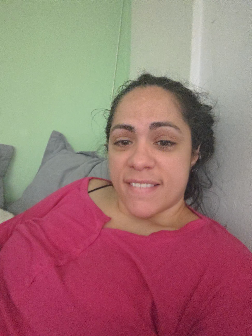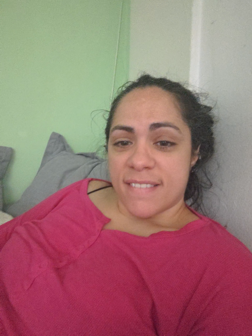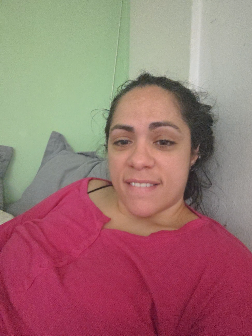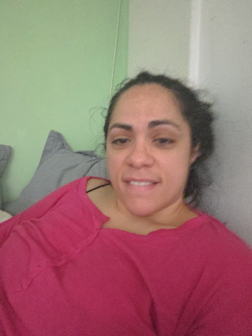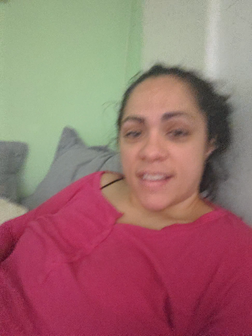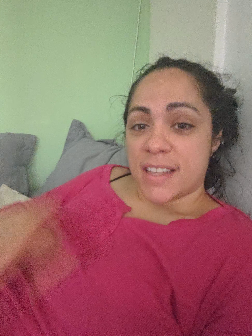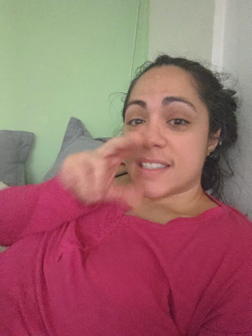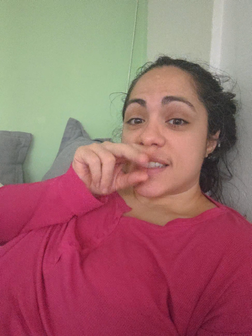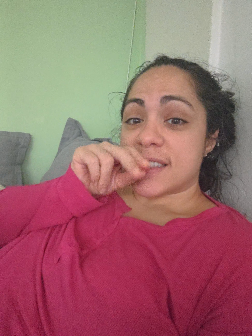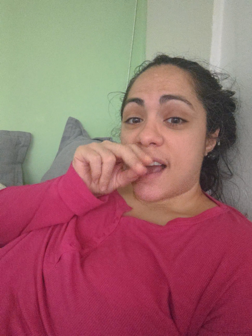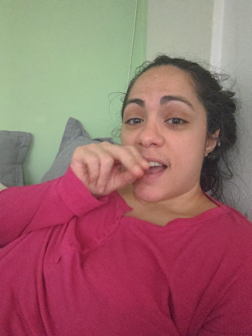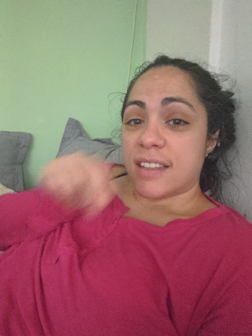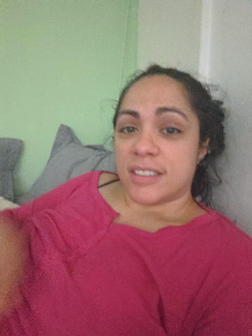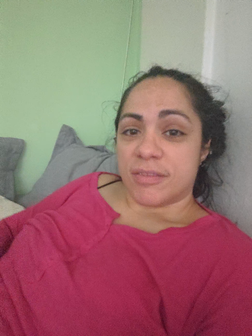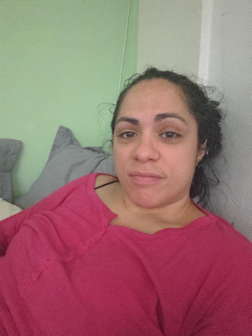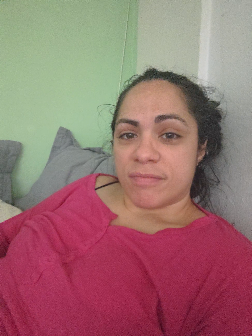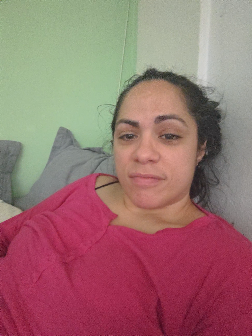duck